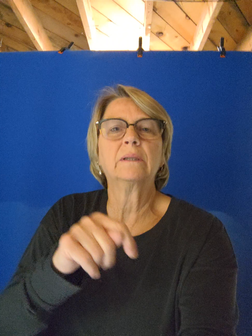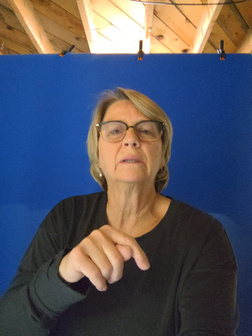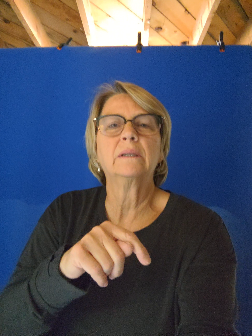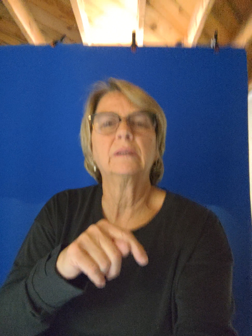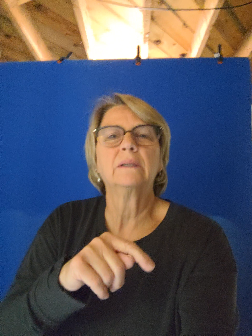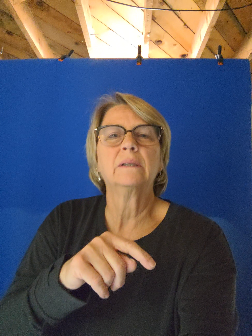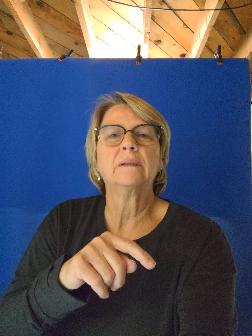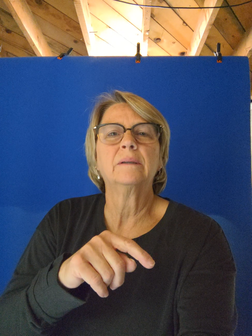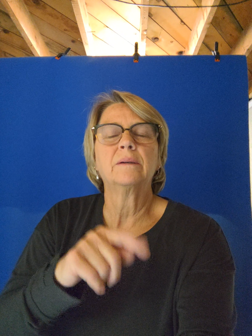toy